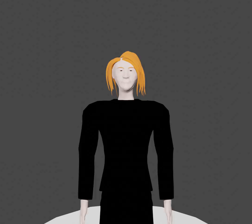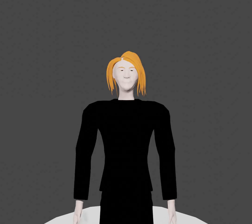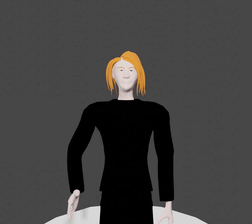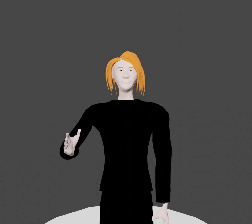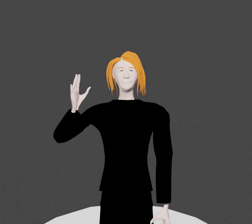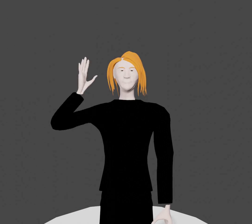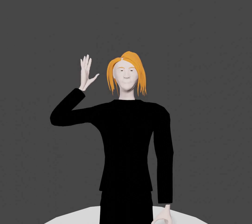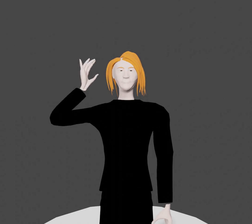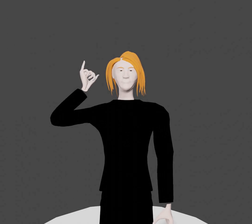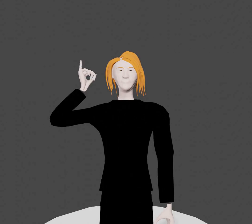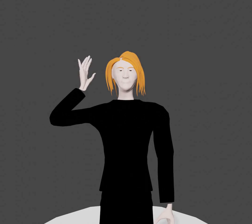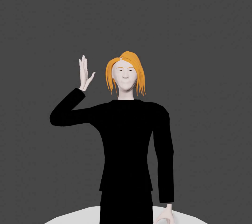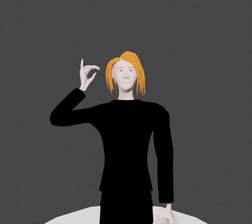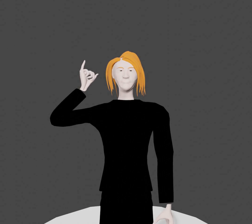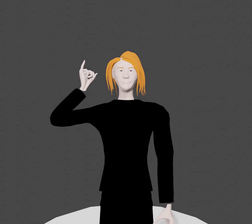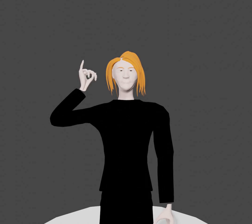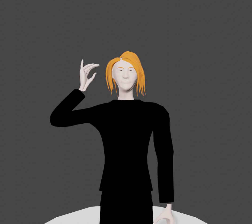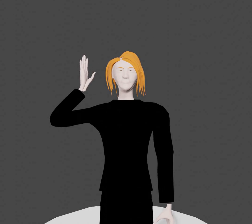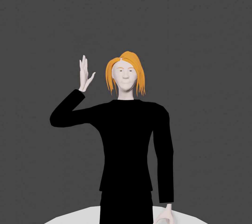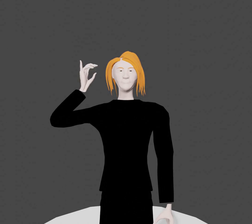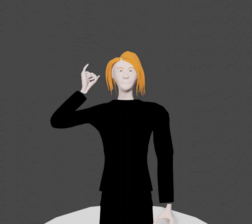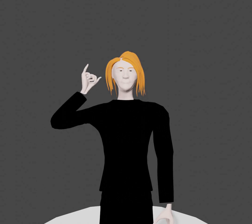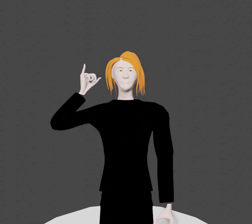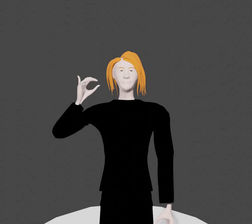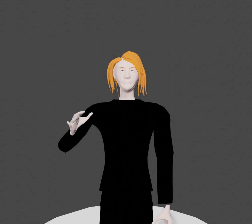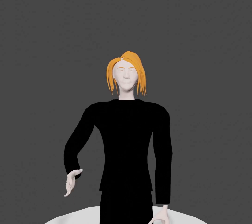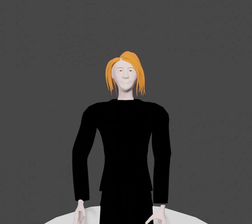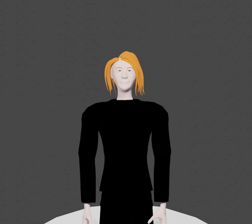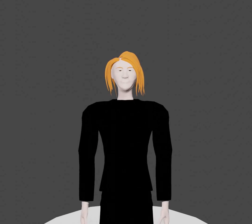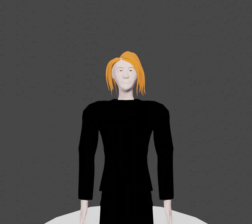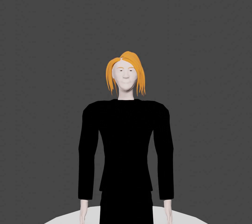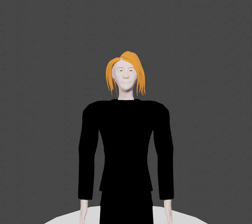As